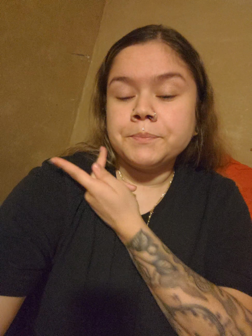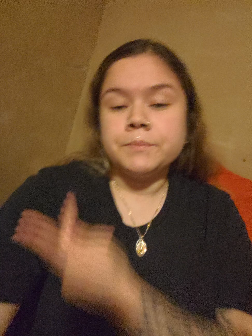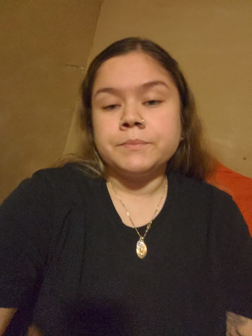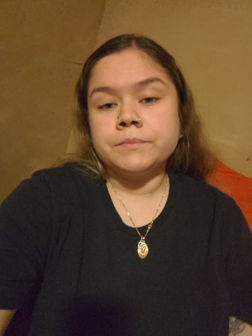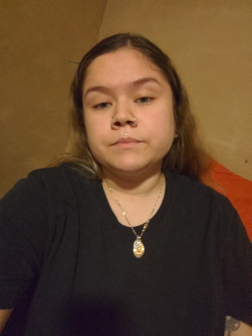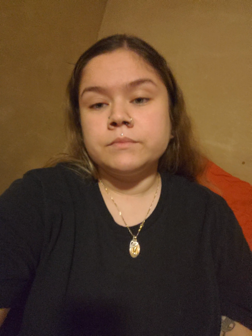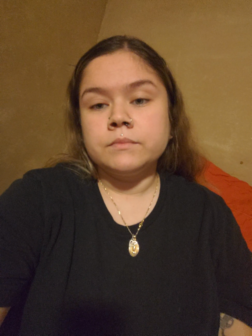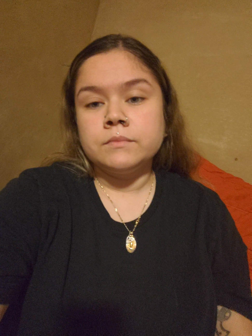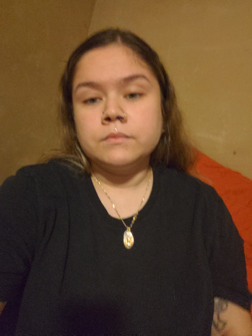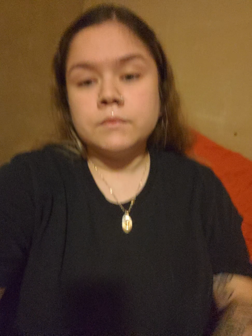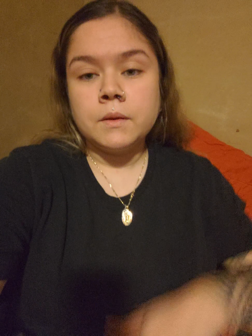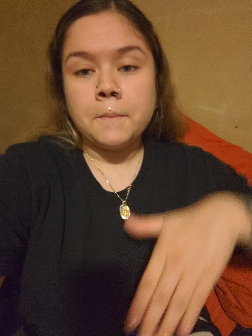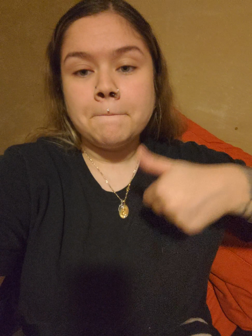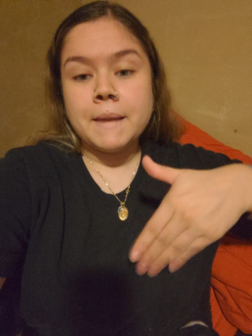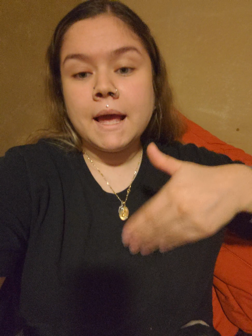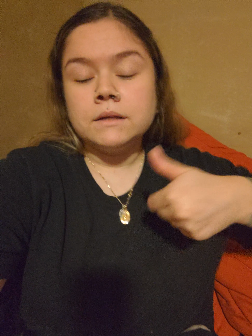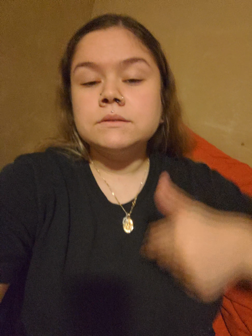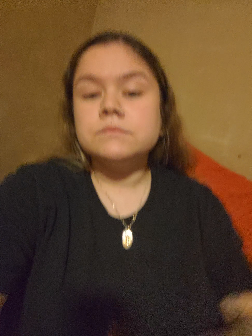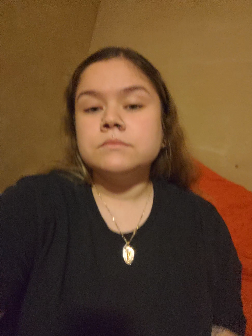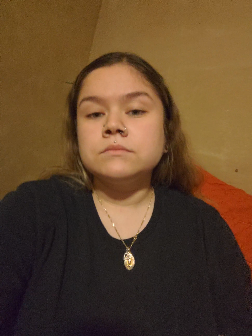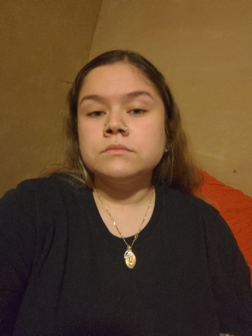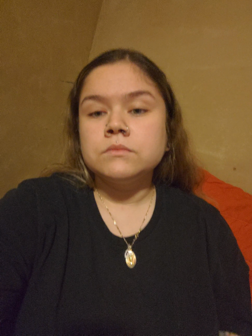pants